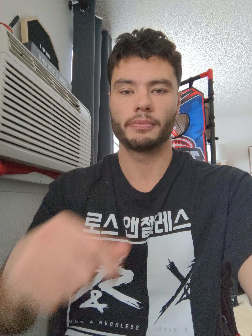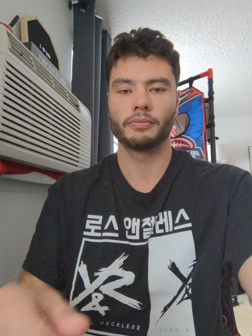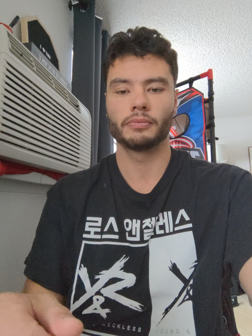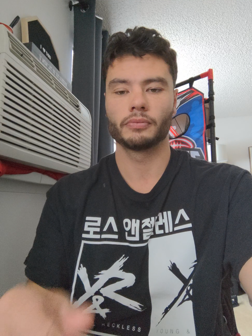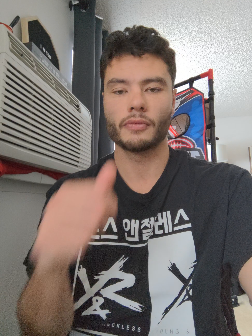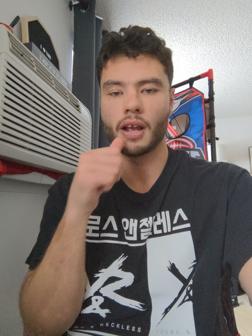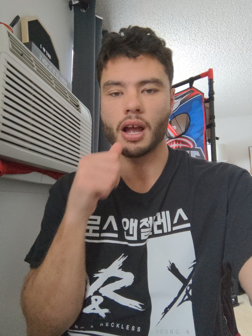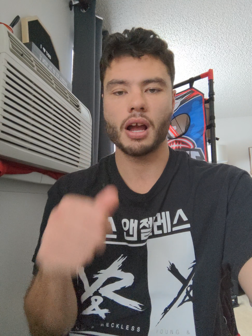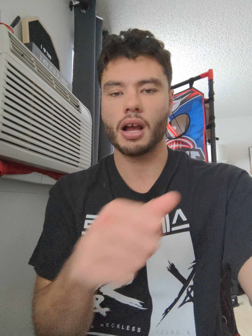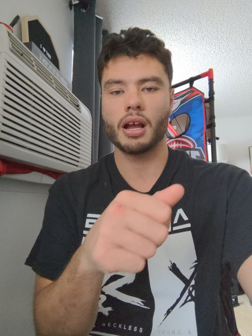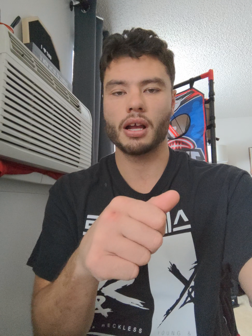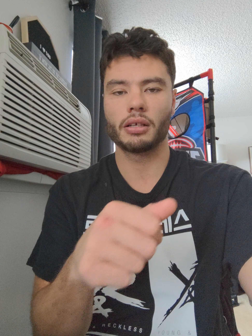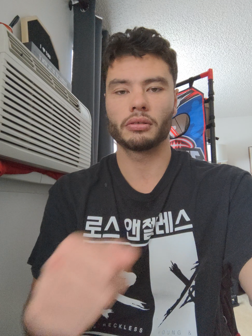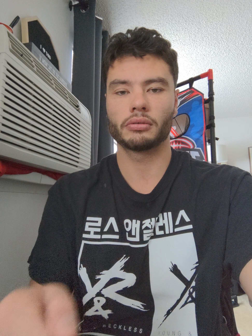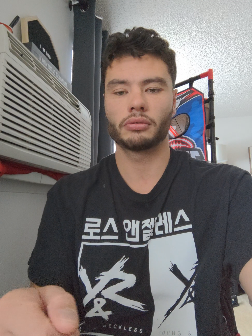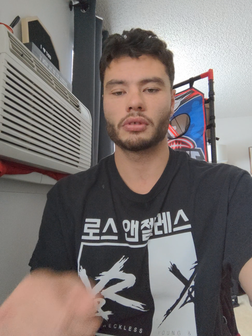hide